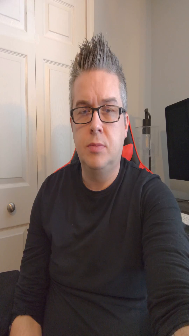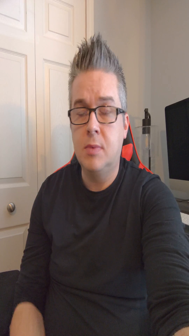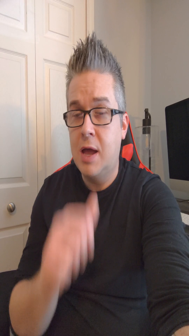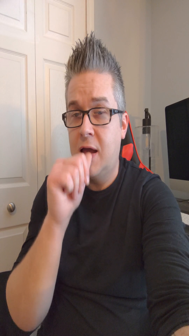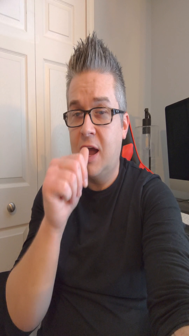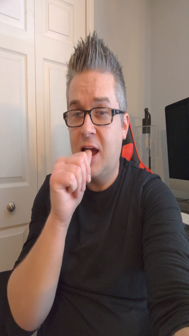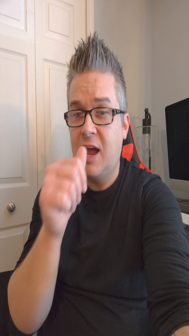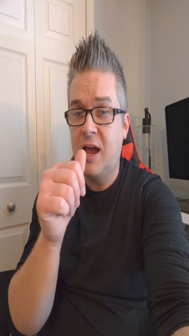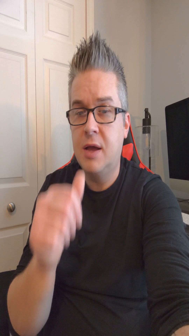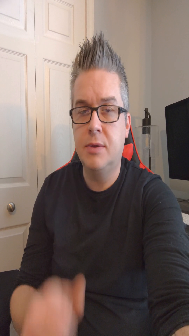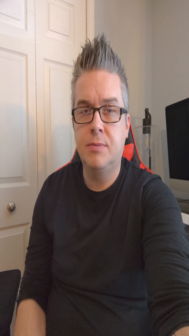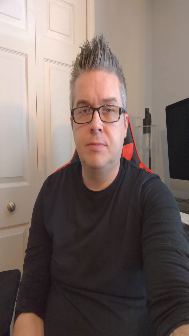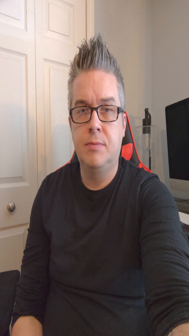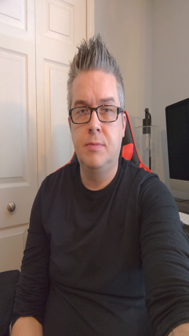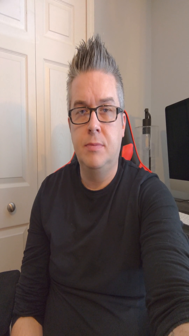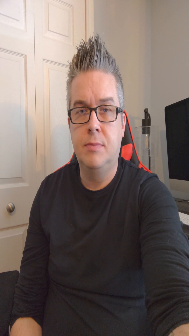nuts